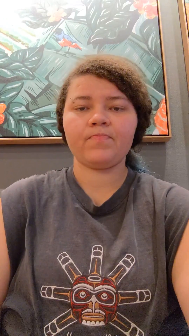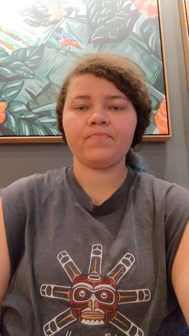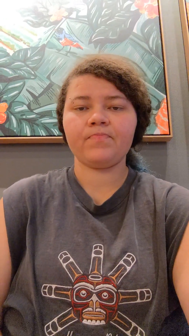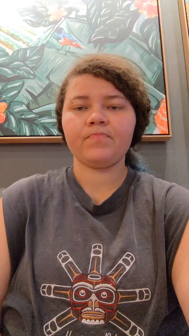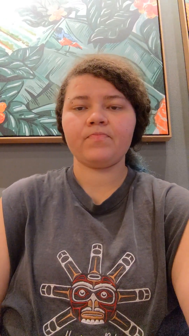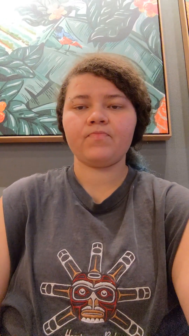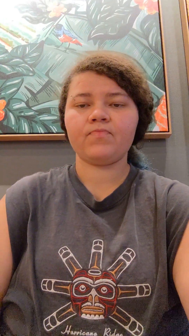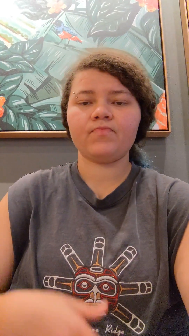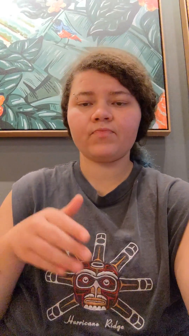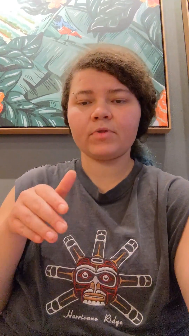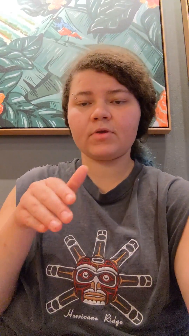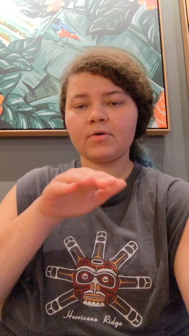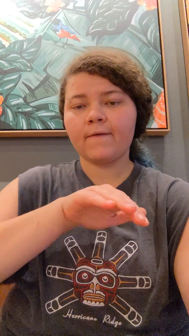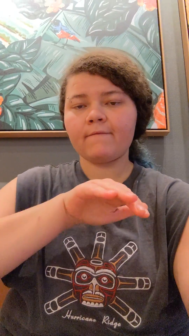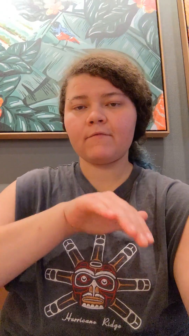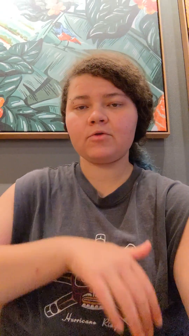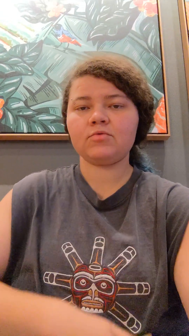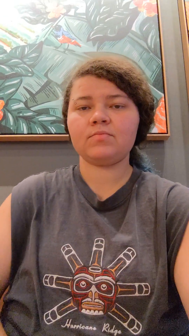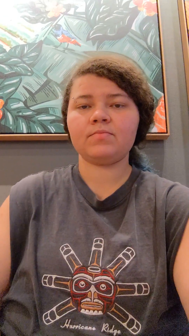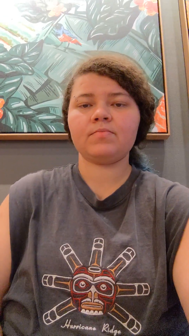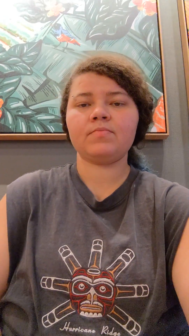cover